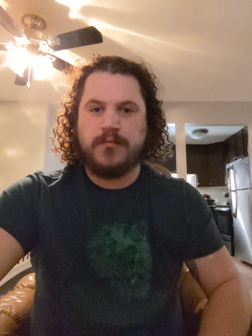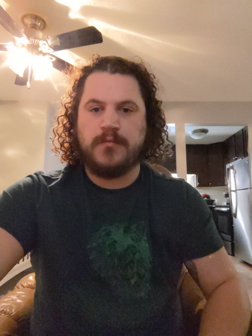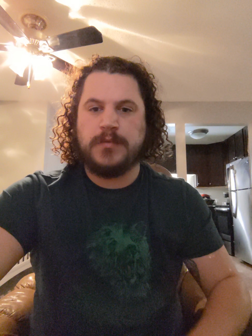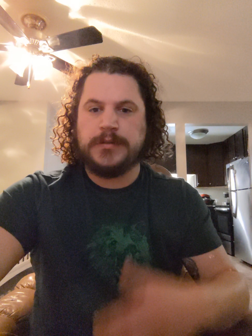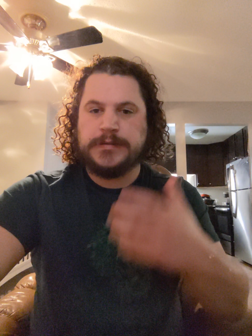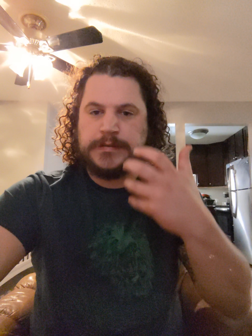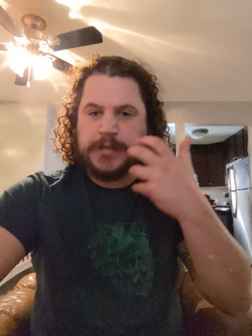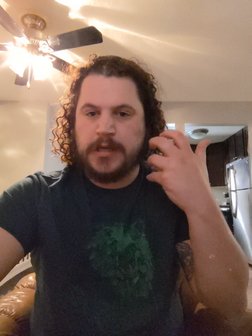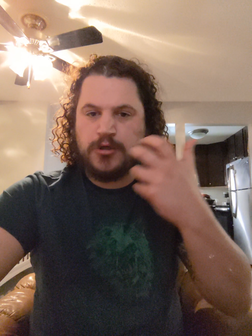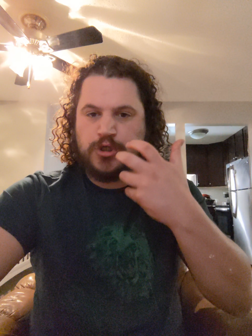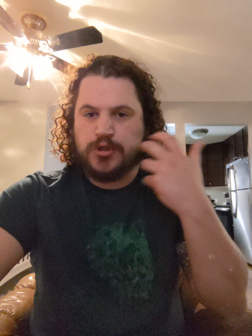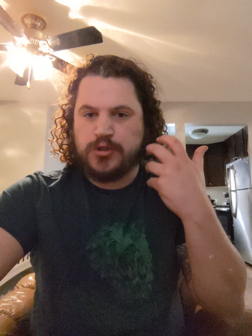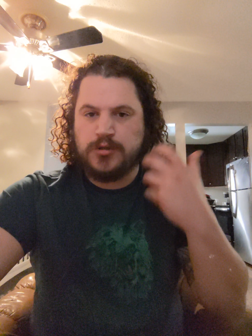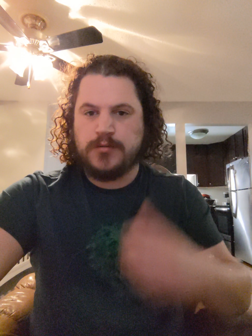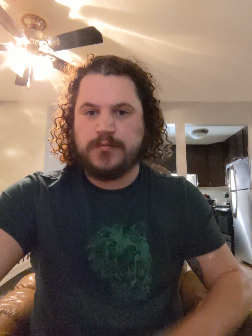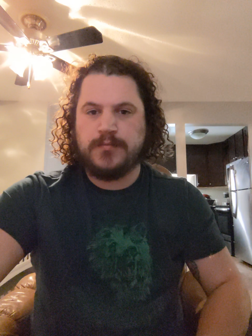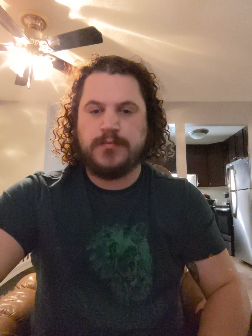tiger